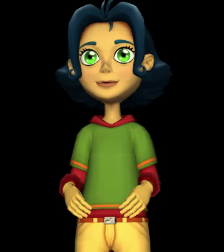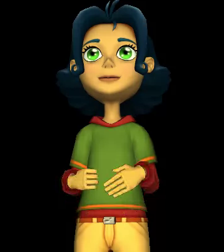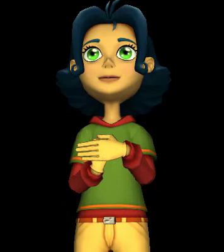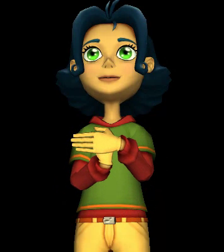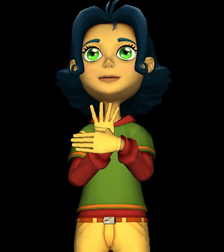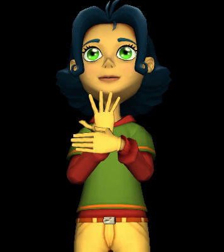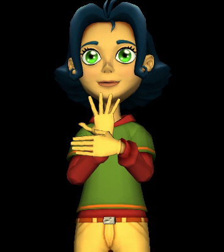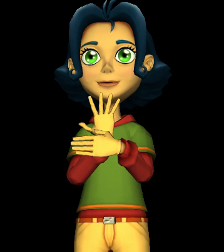جديد